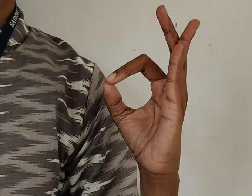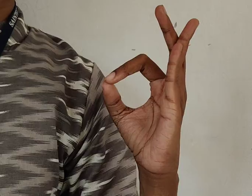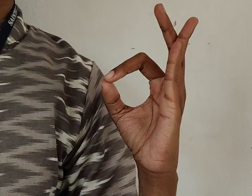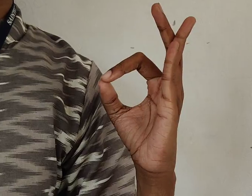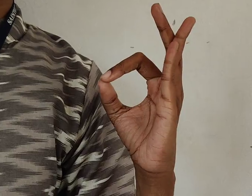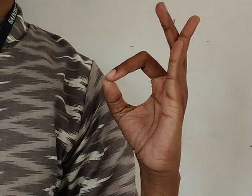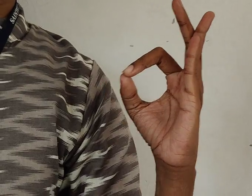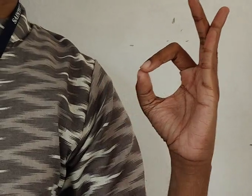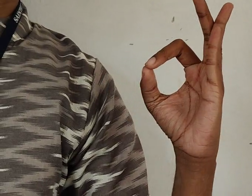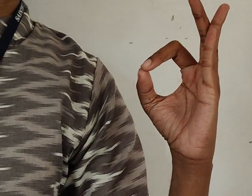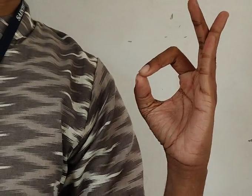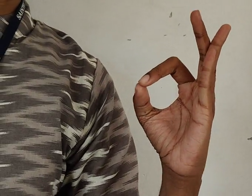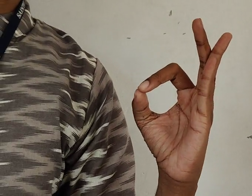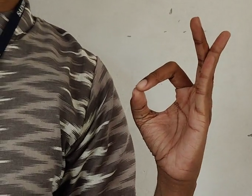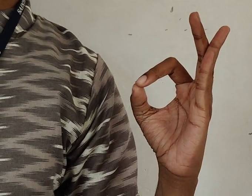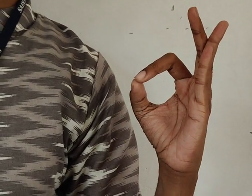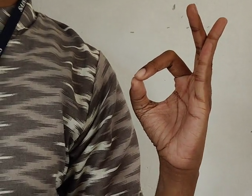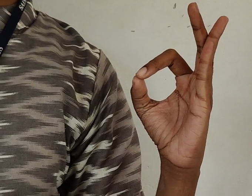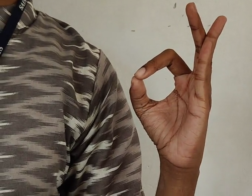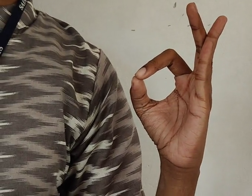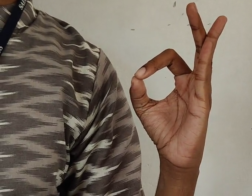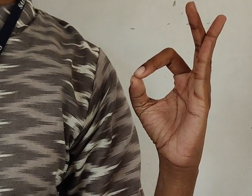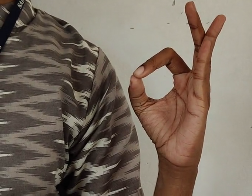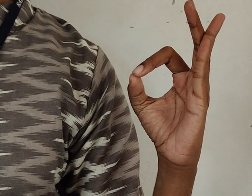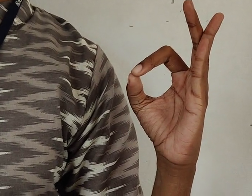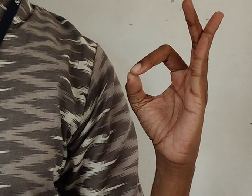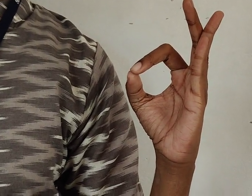ഔ